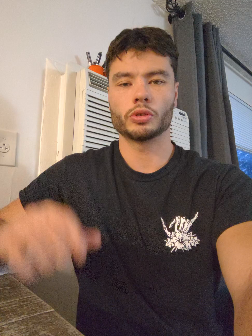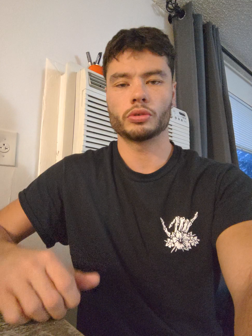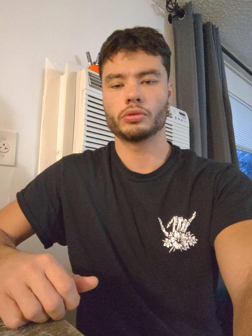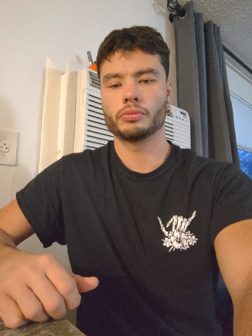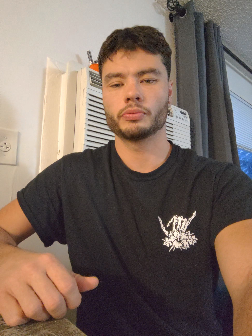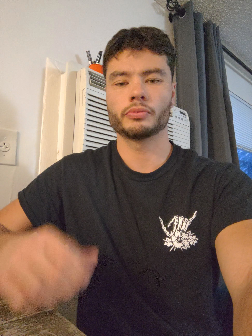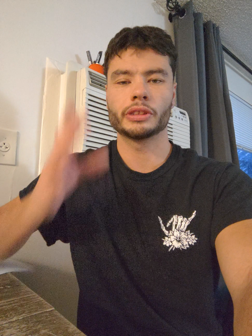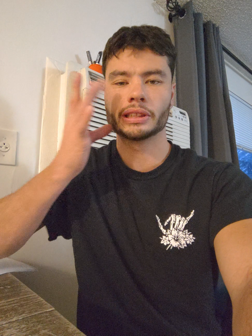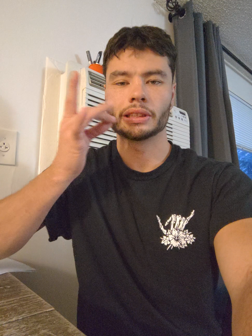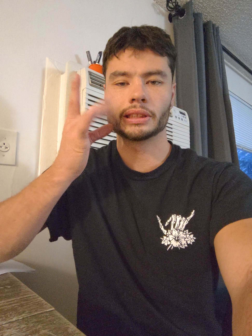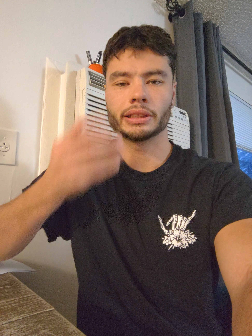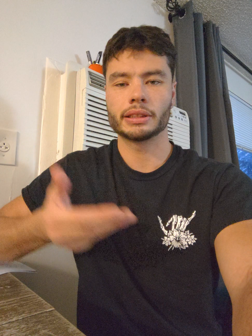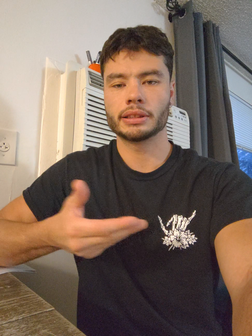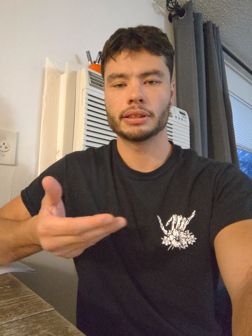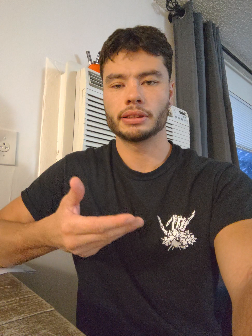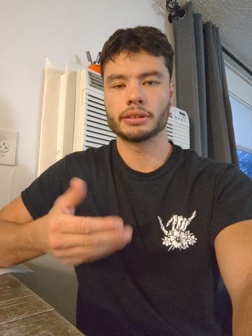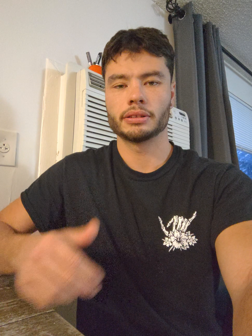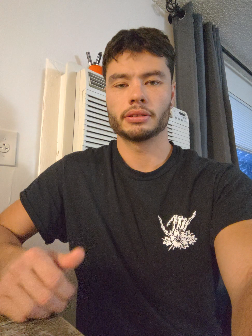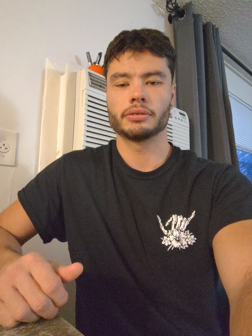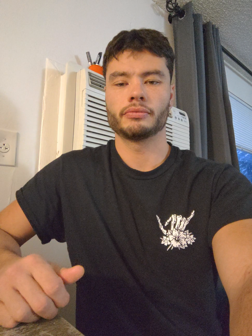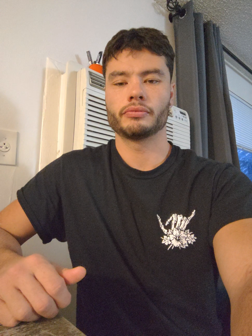kitty